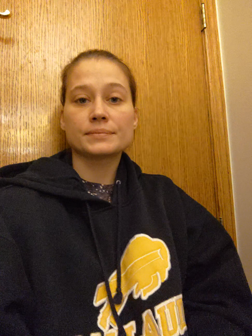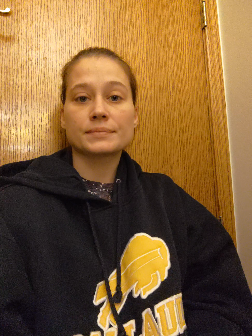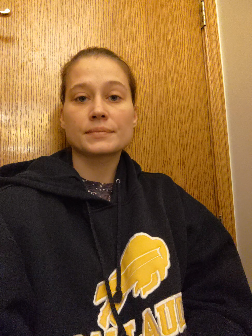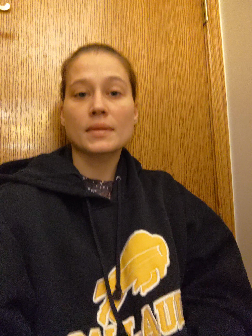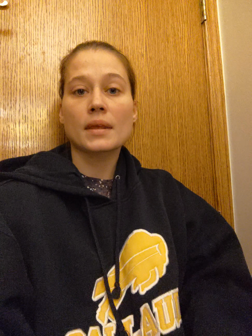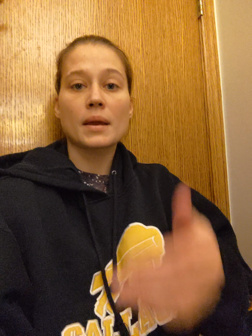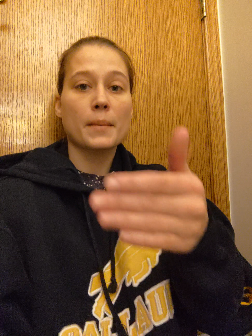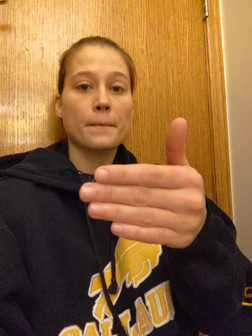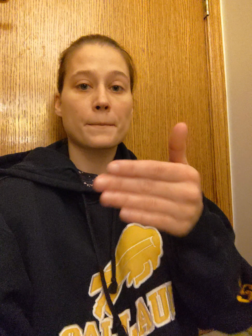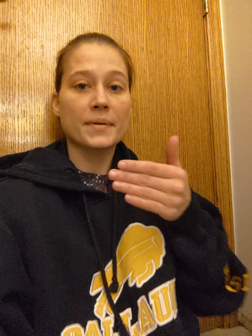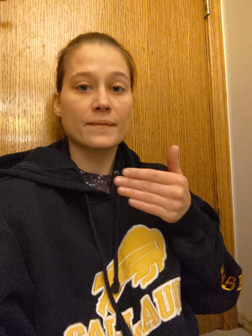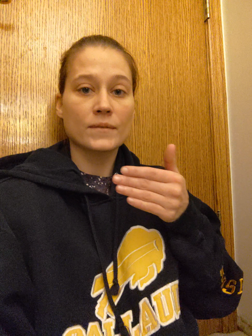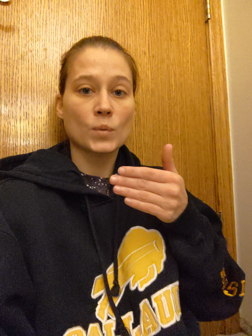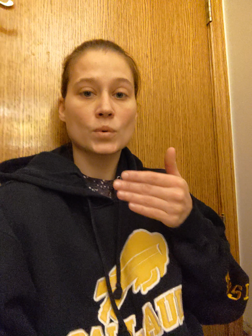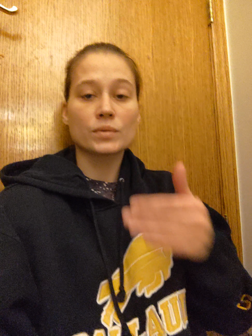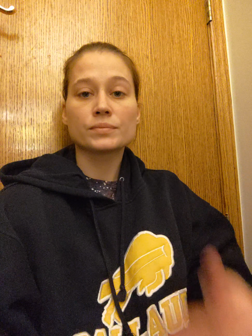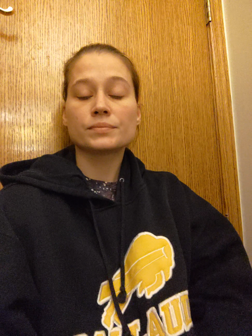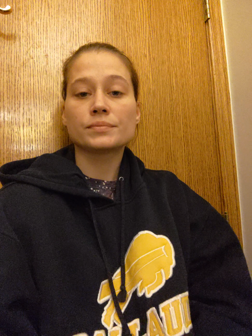before